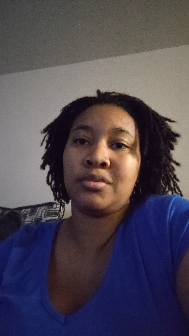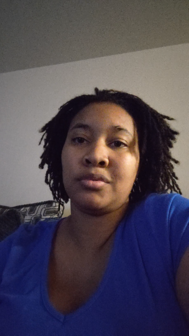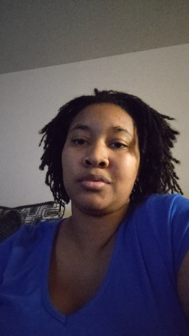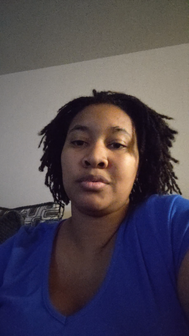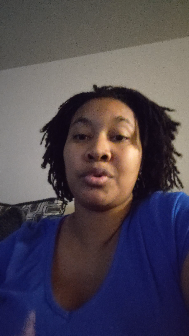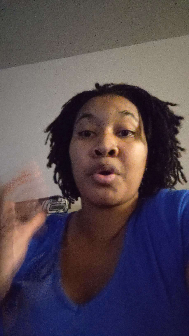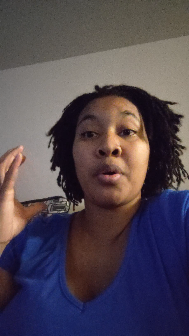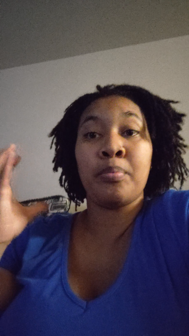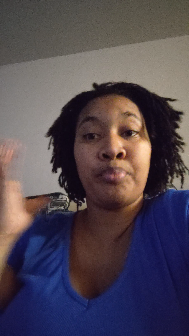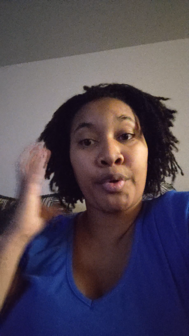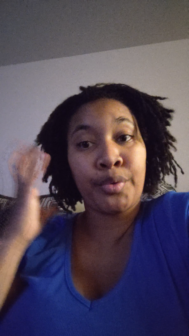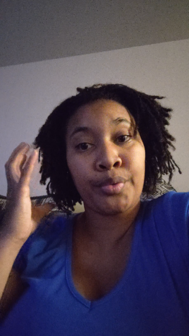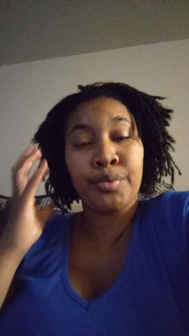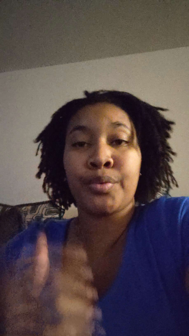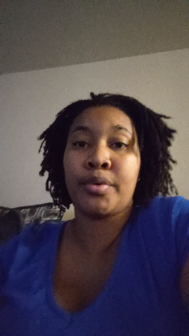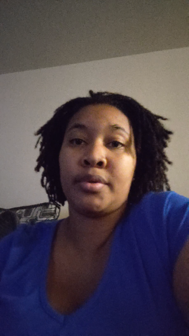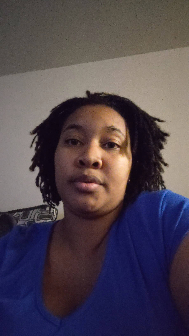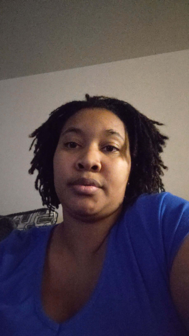pillow